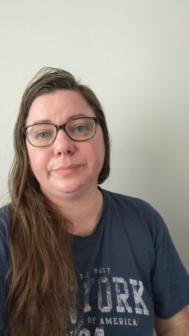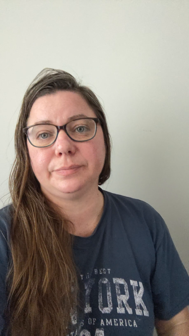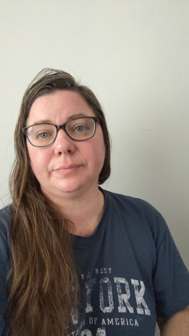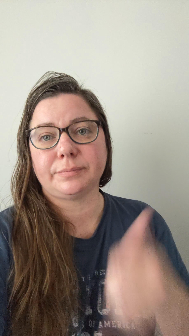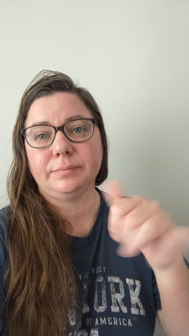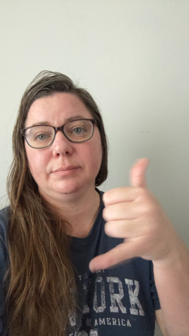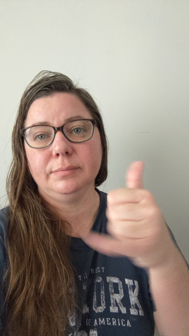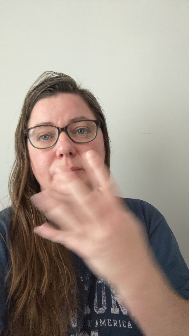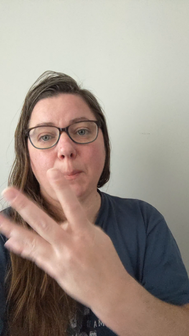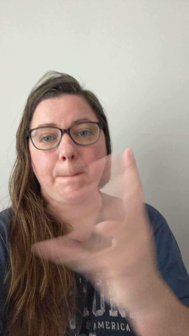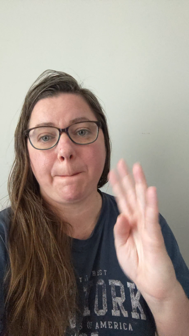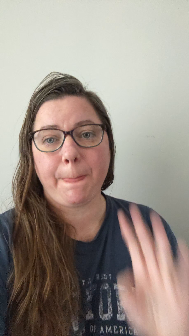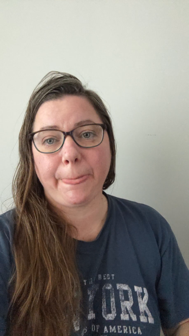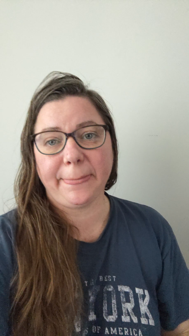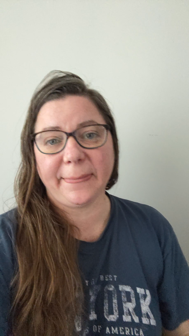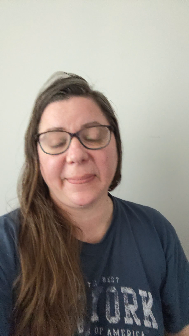playpen